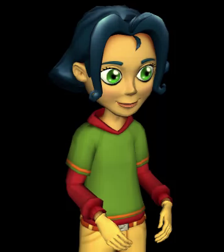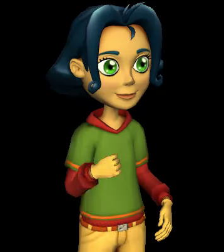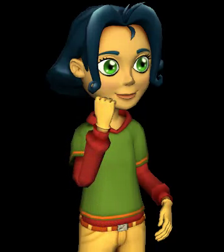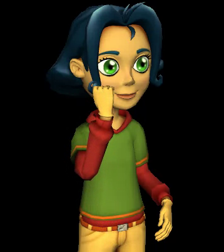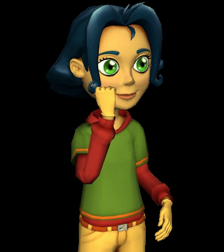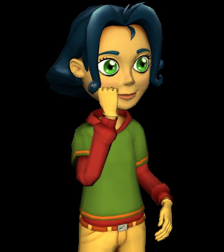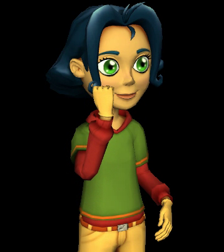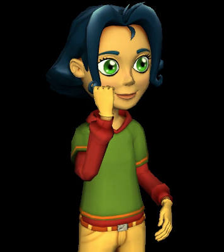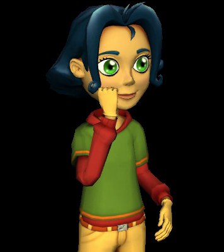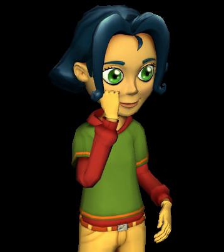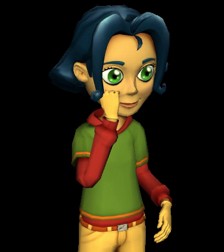معجنات